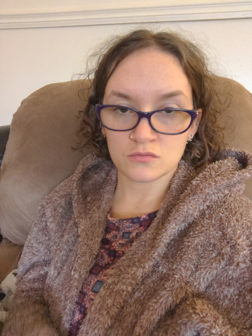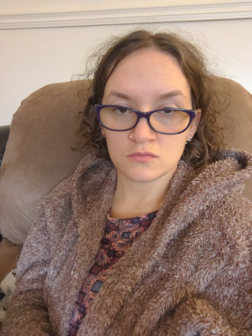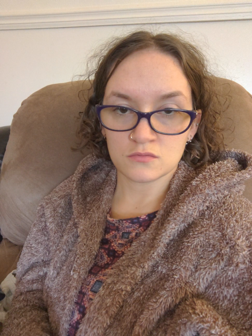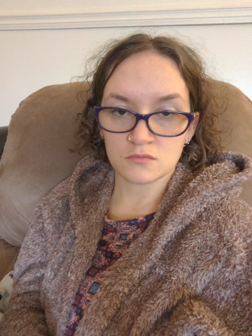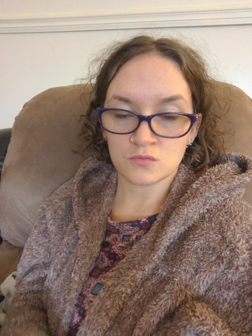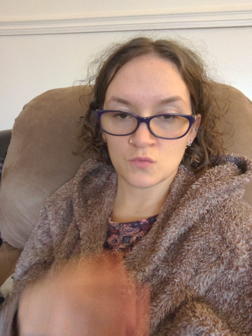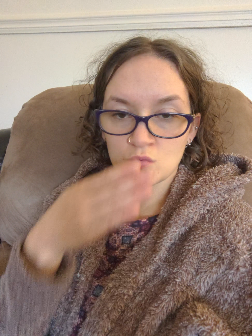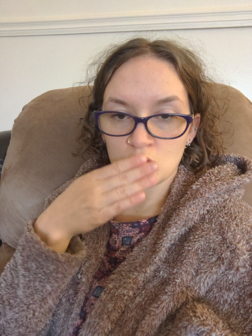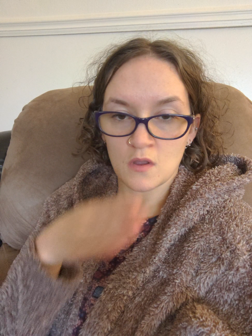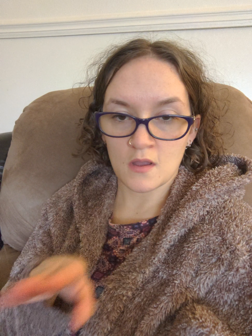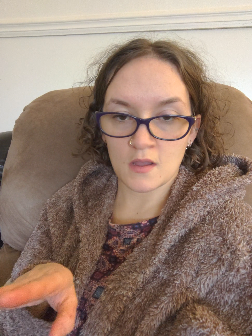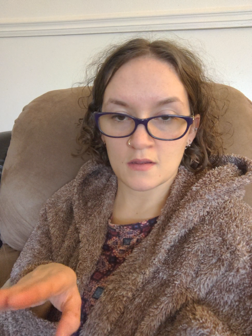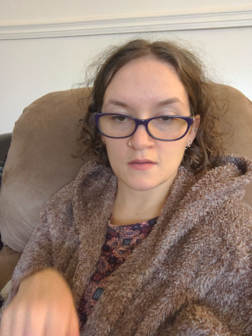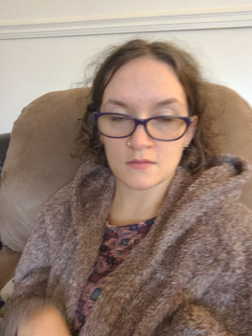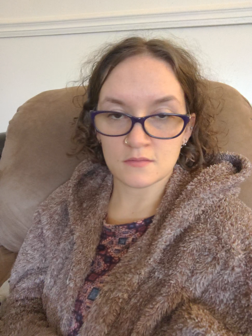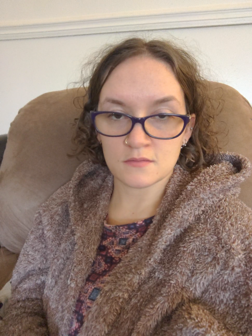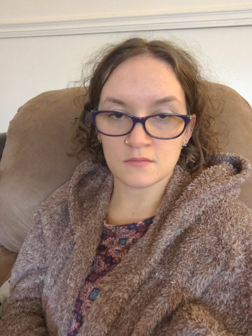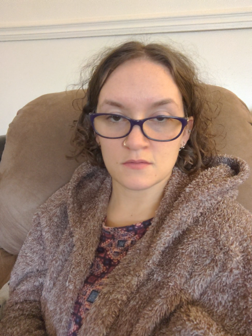quiet